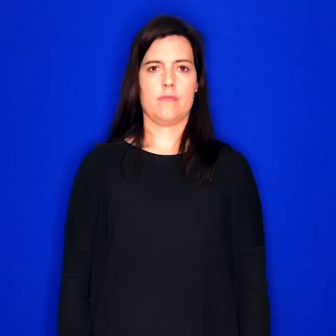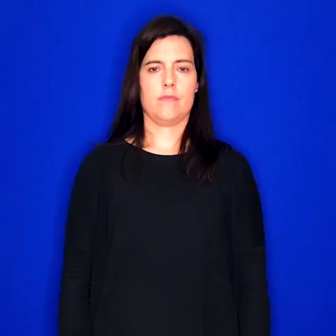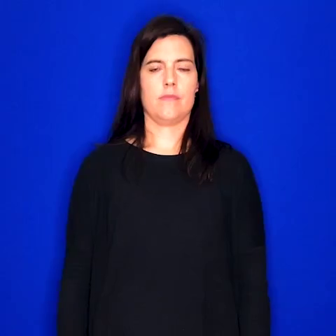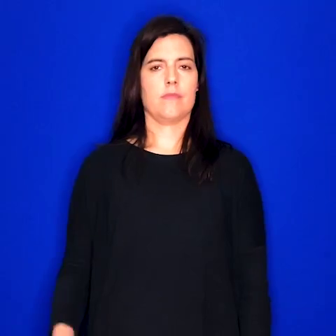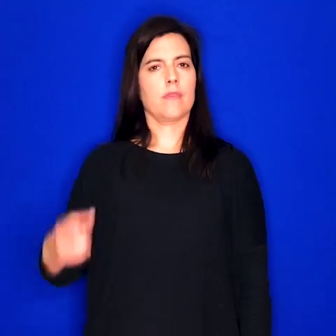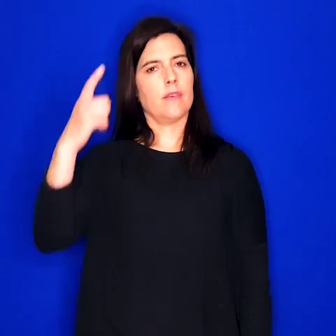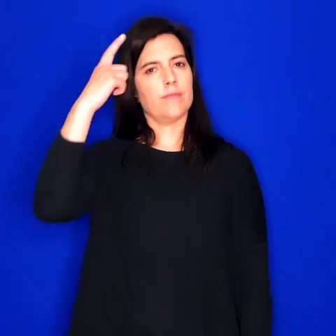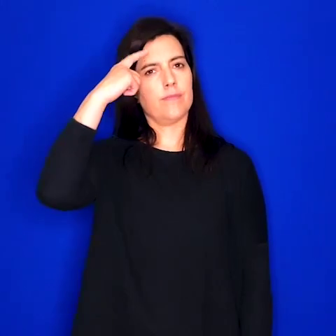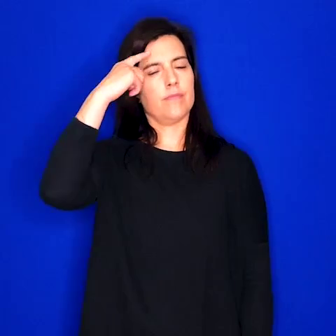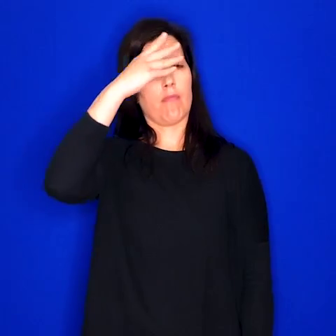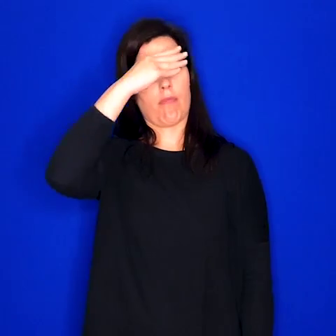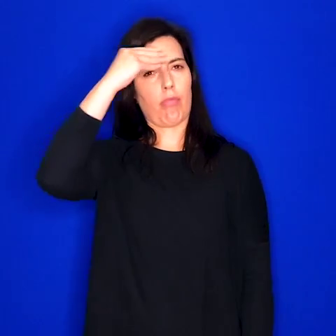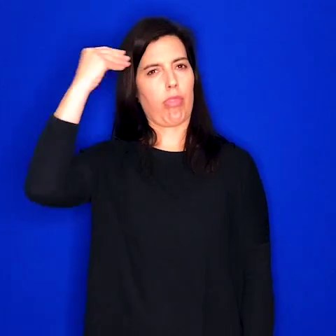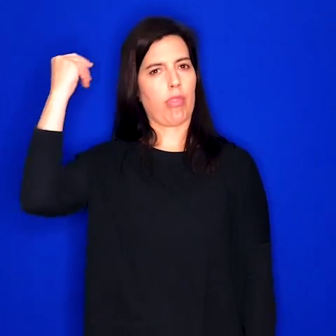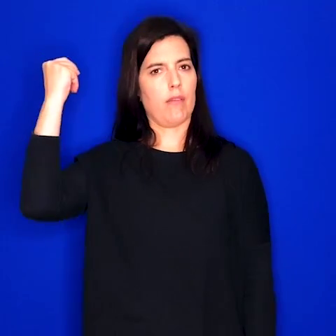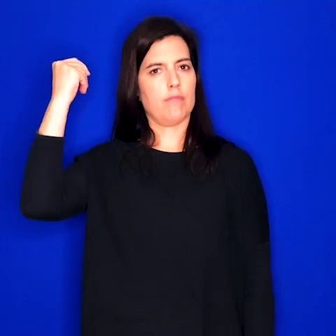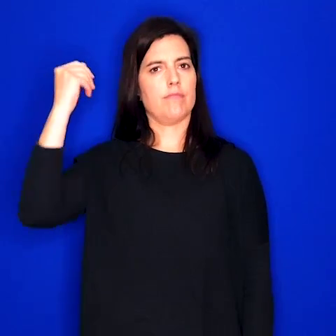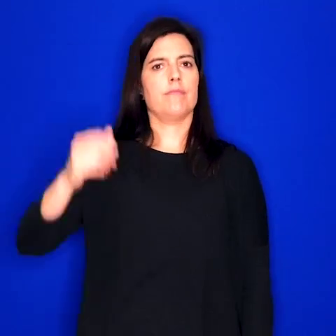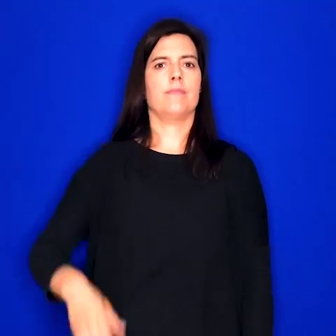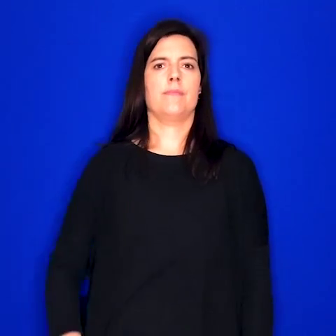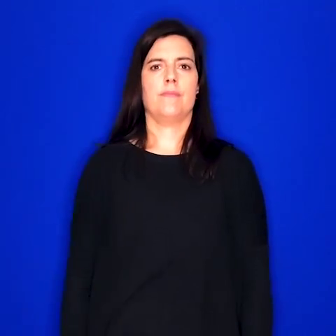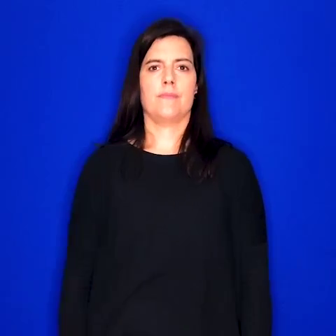mente olvidar